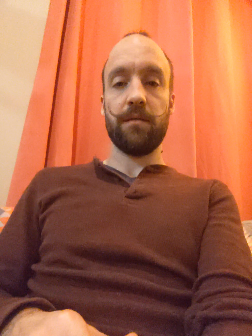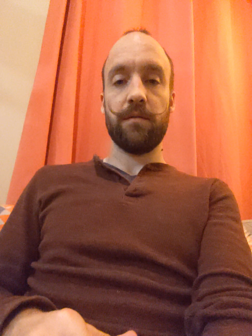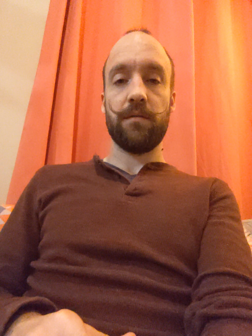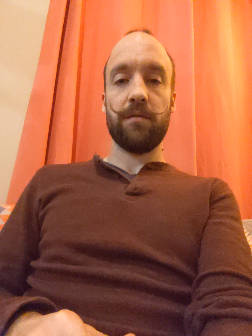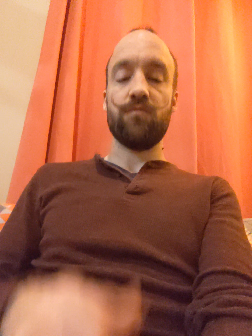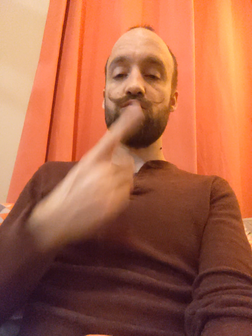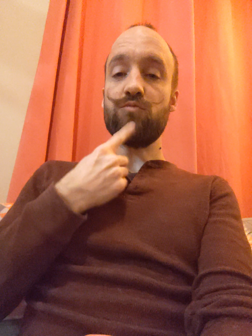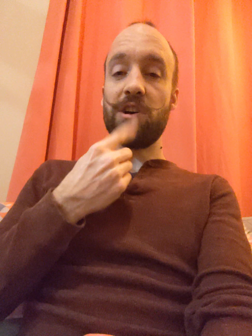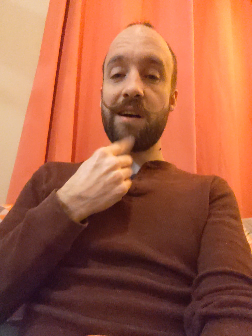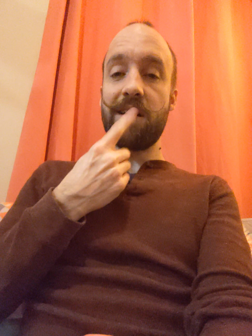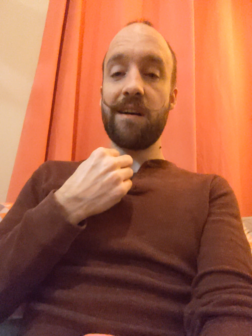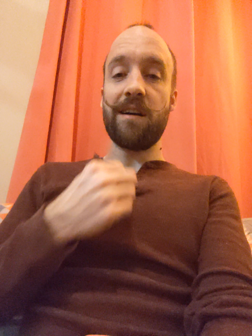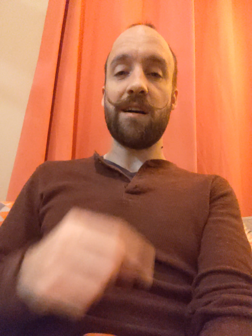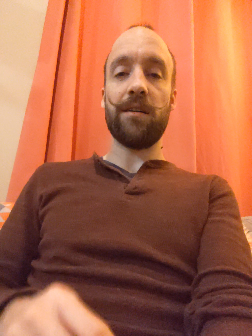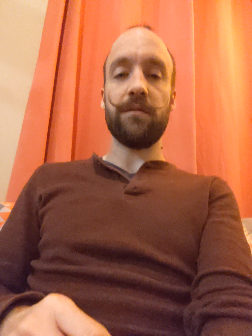red